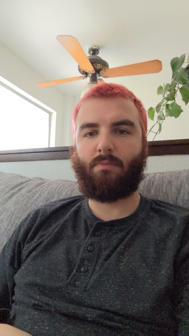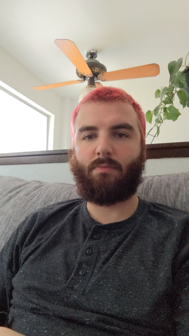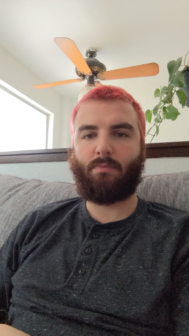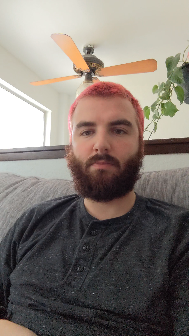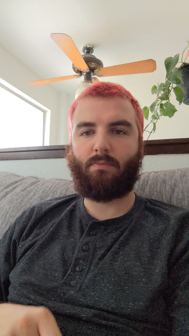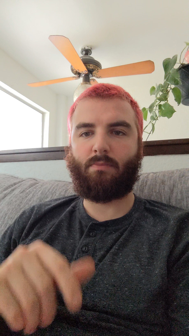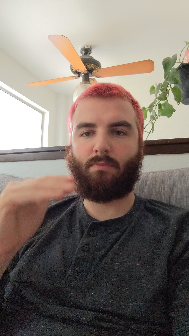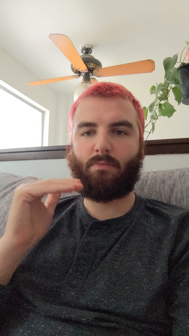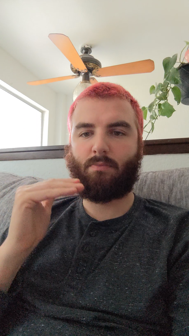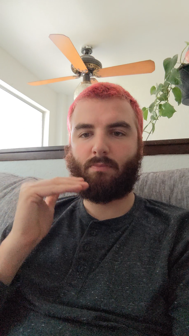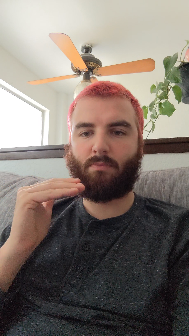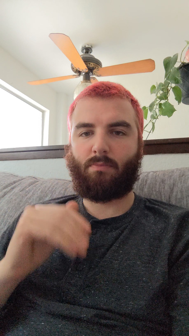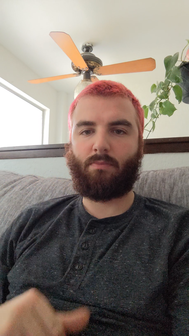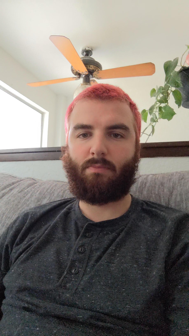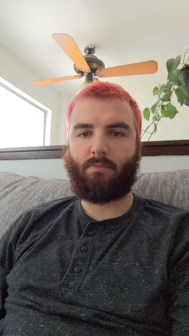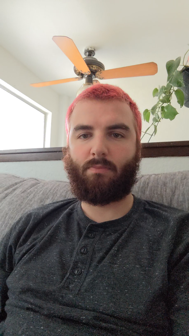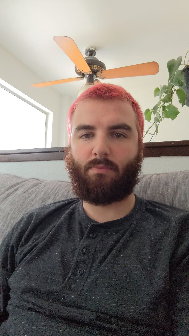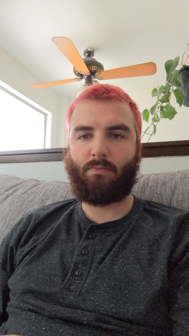little